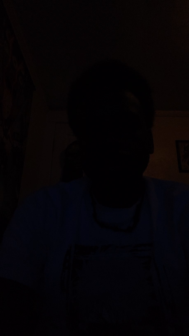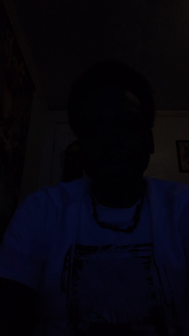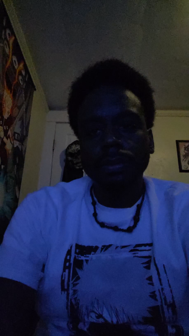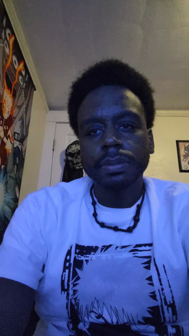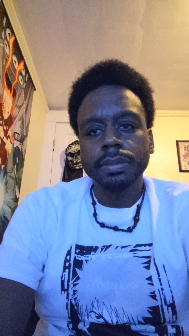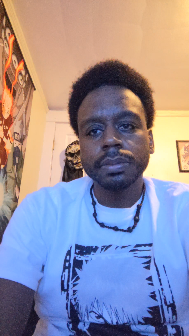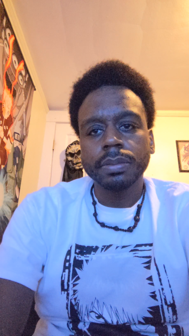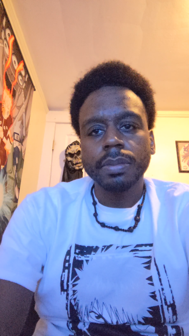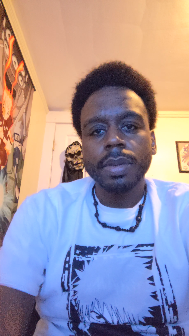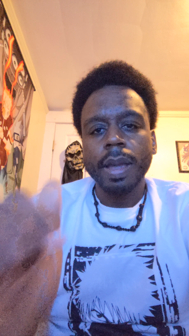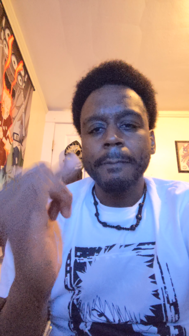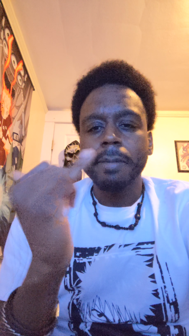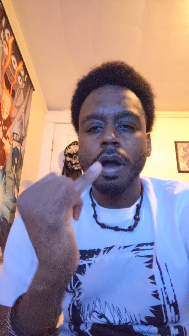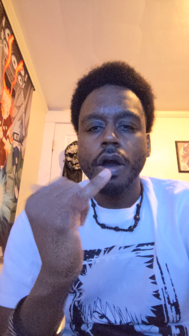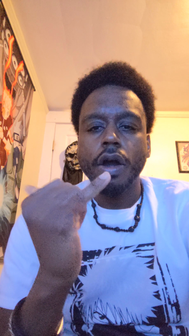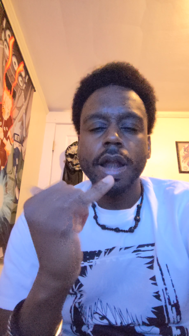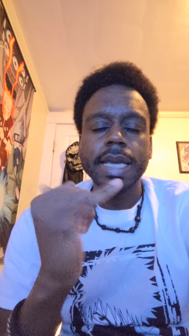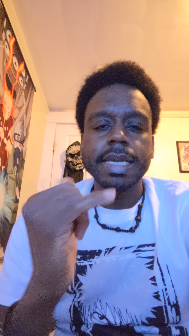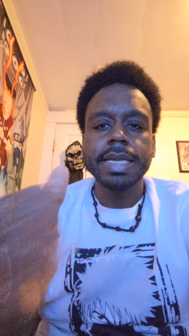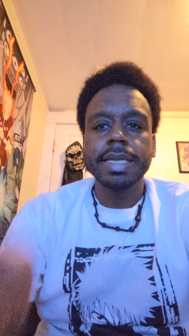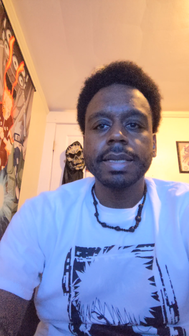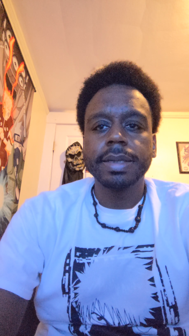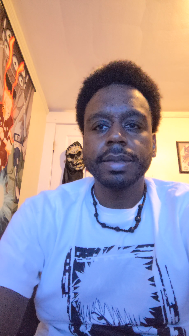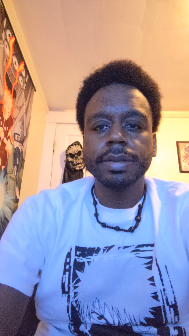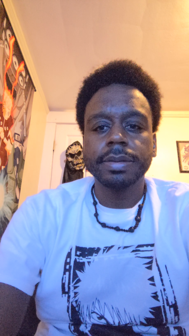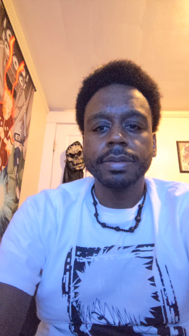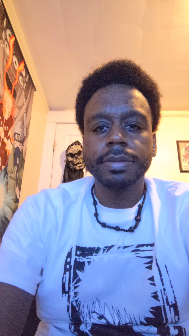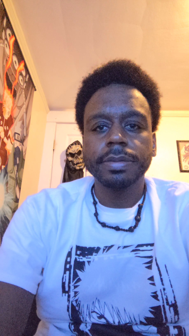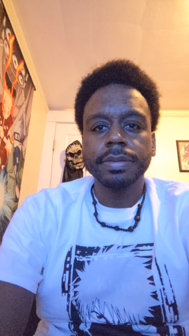party